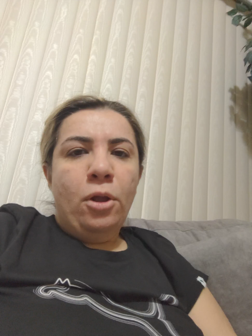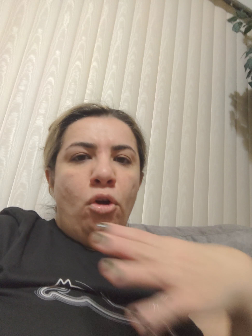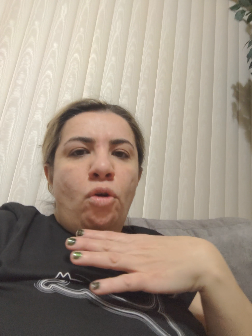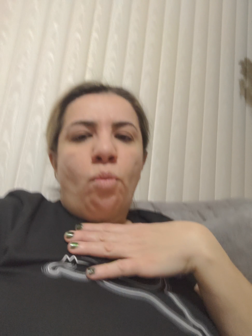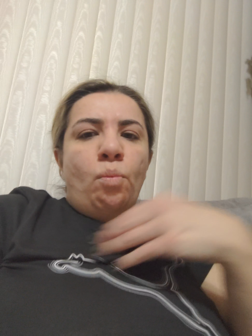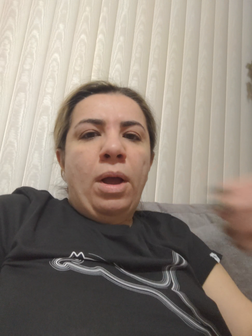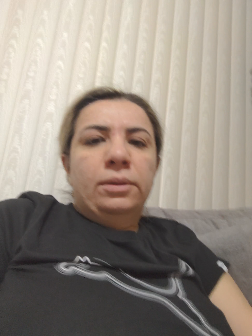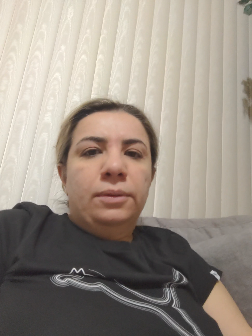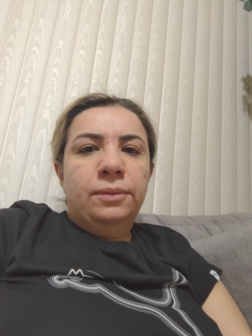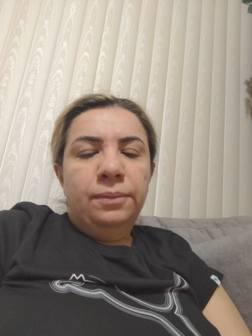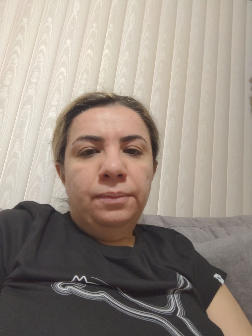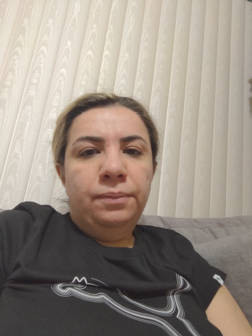white